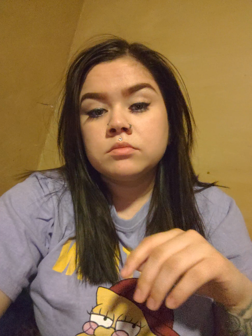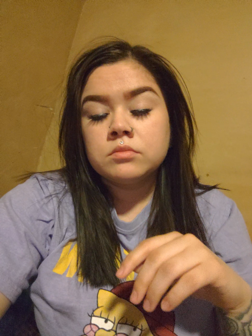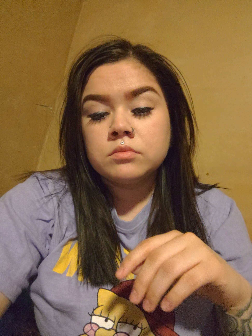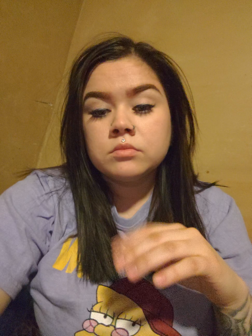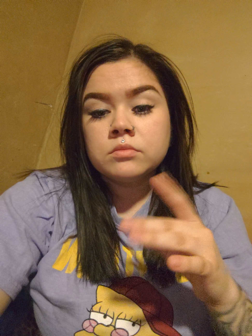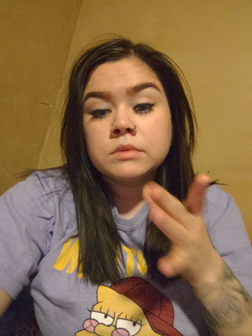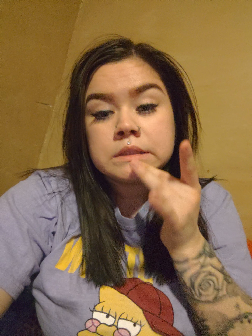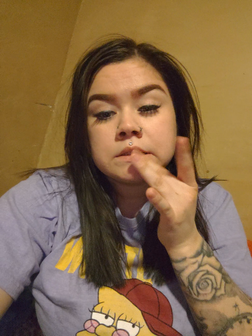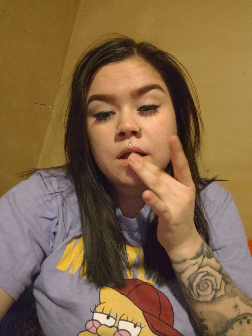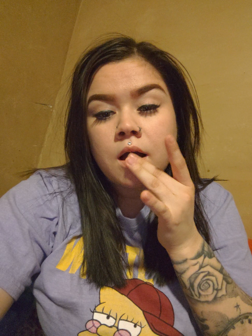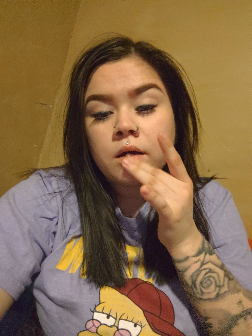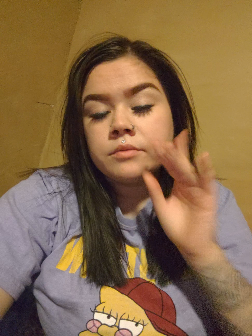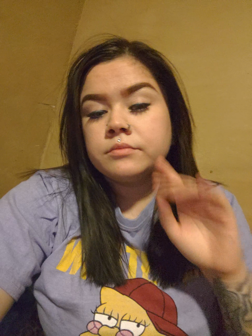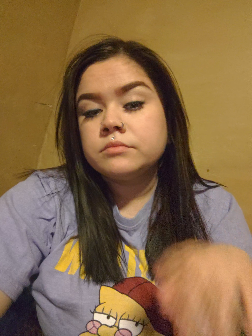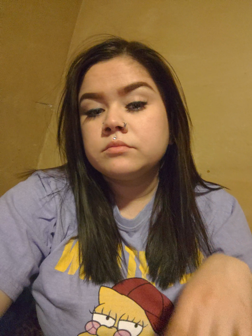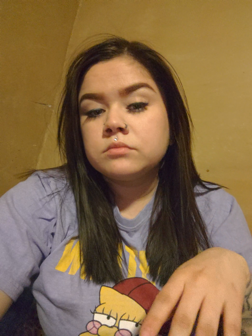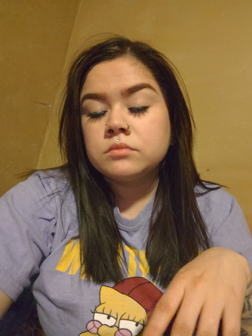snack